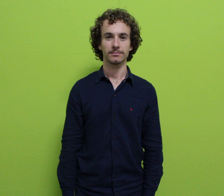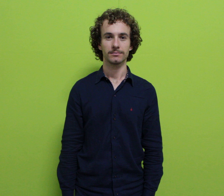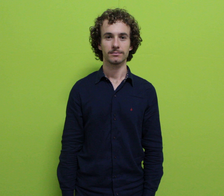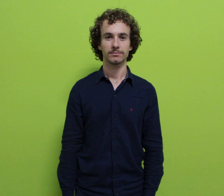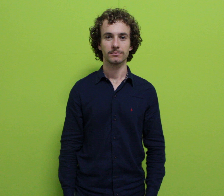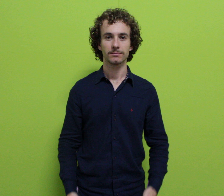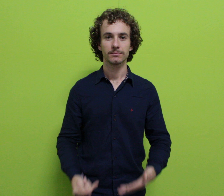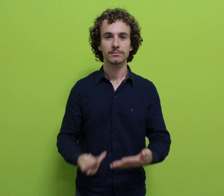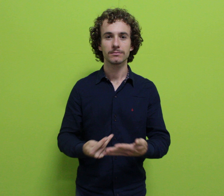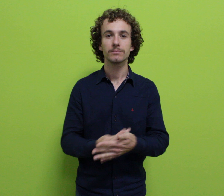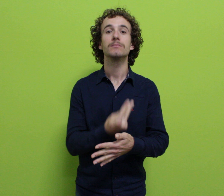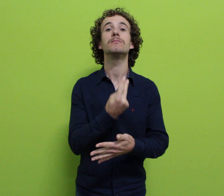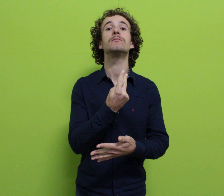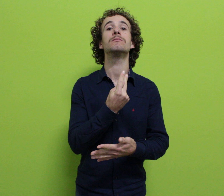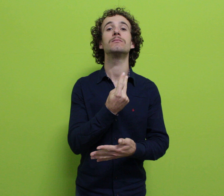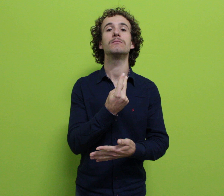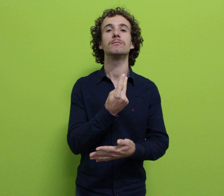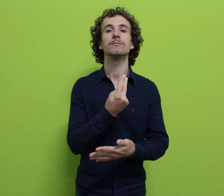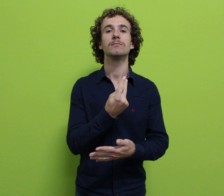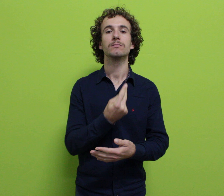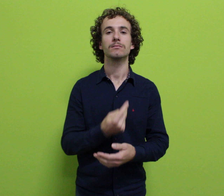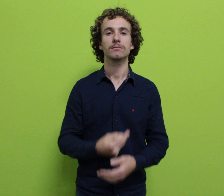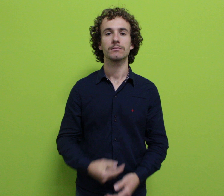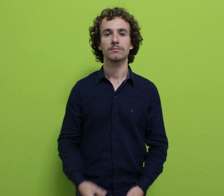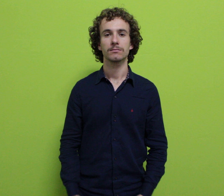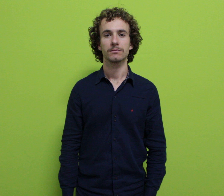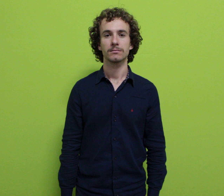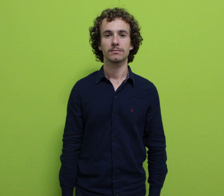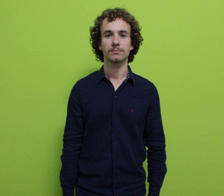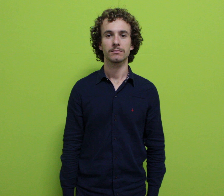acontecer